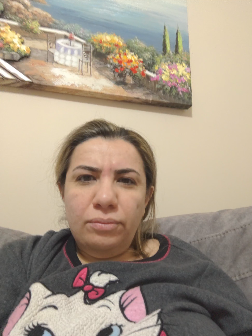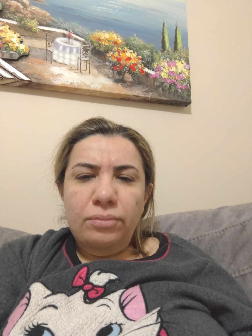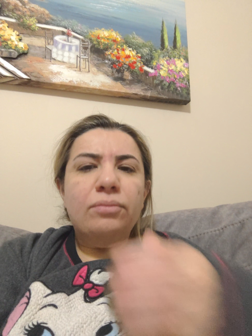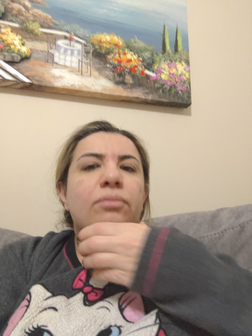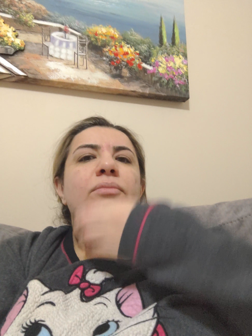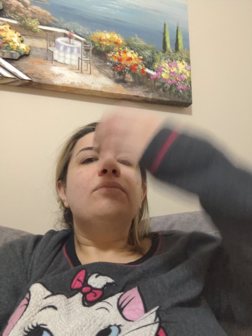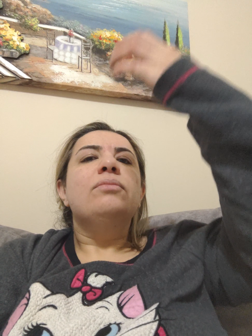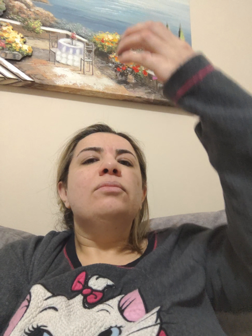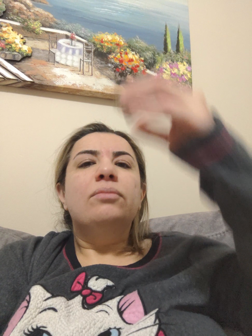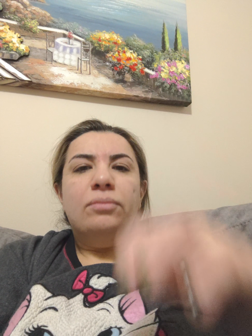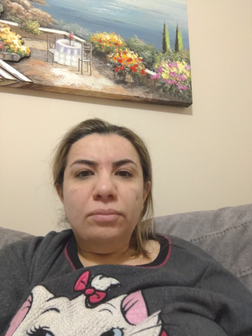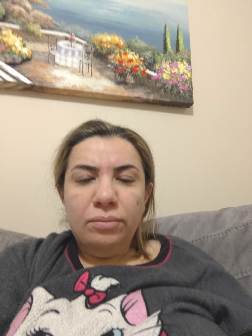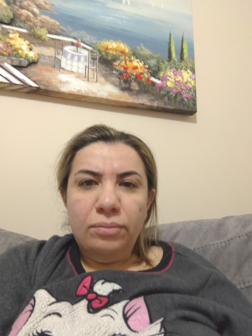giraffe